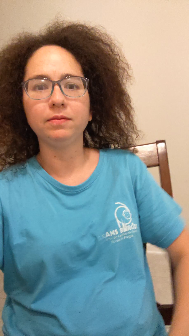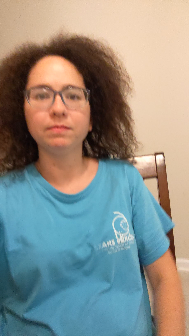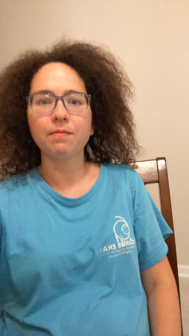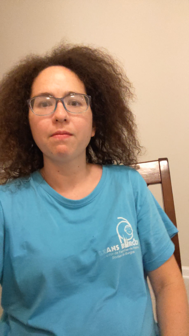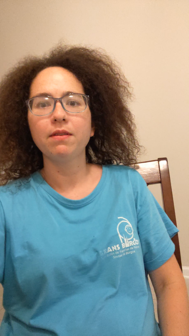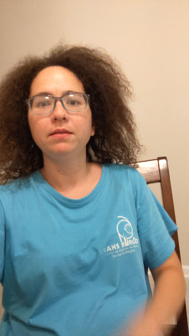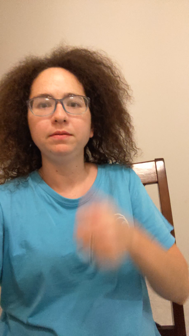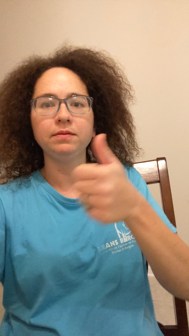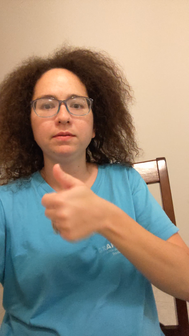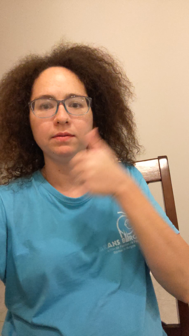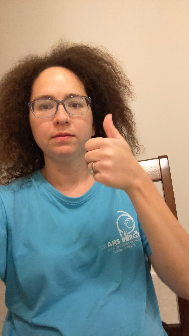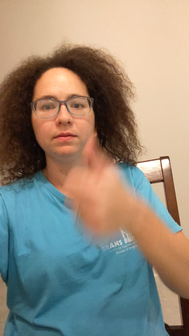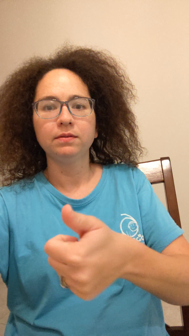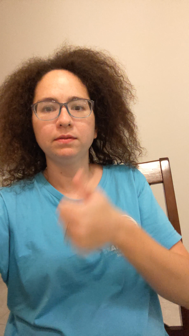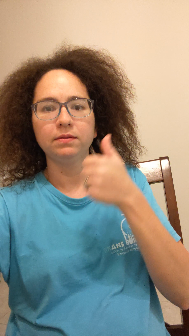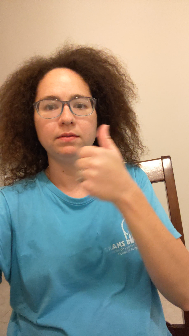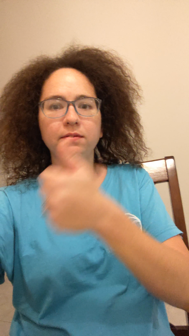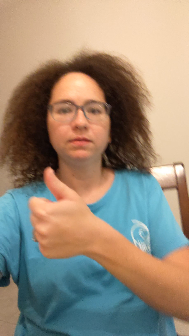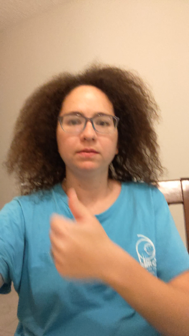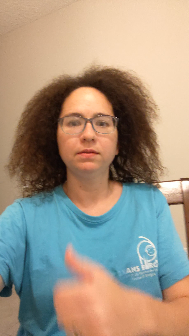basement